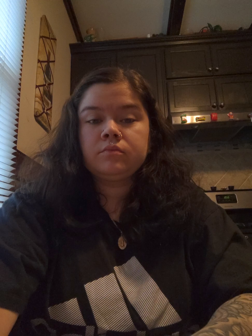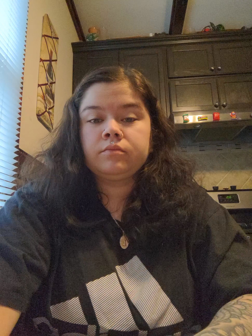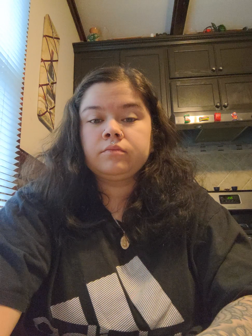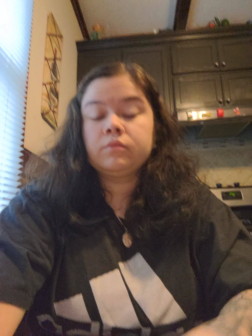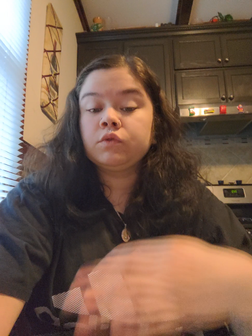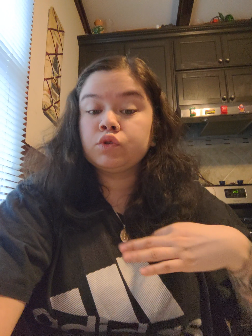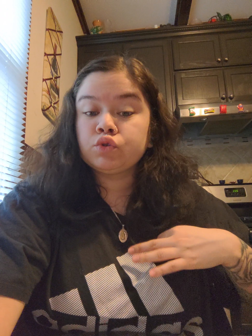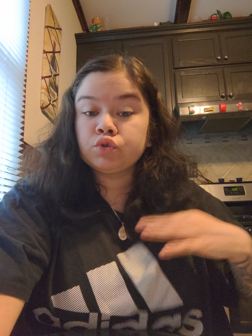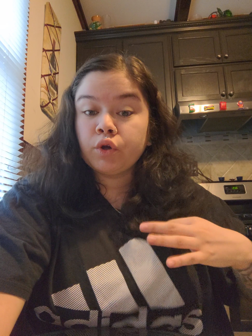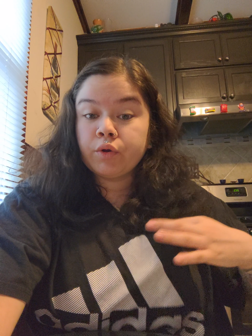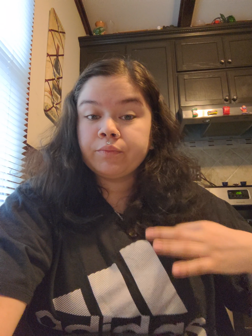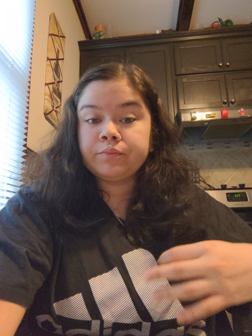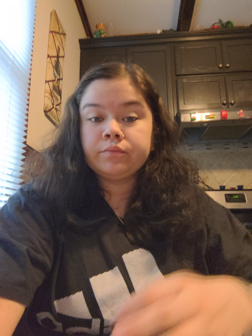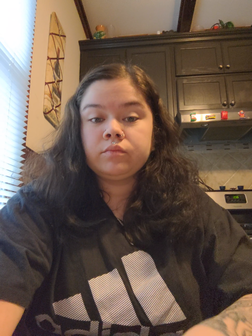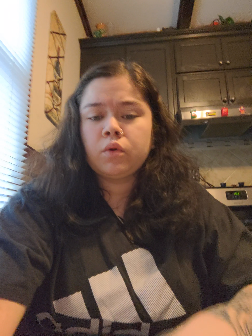shirt